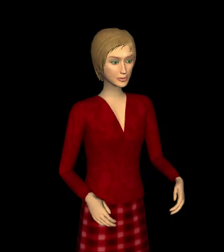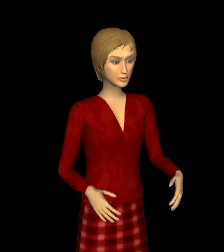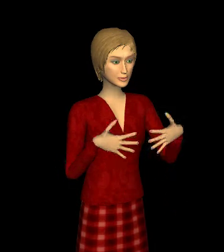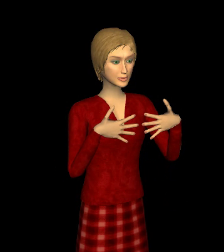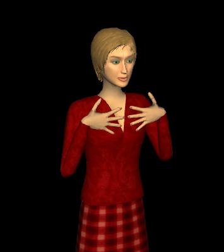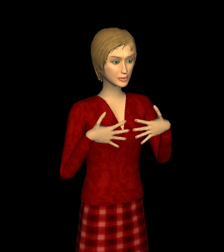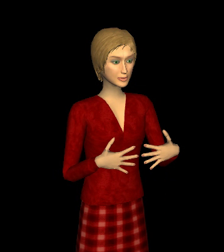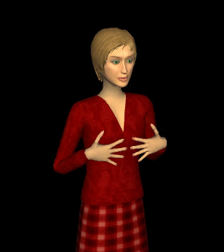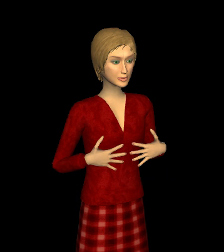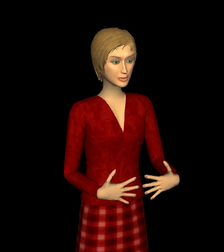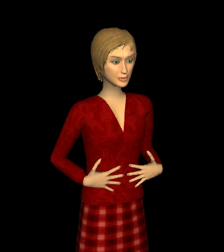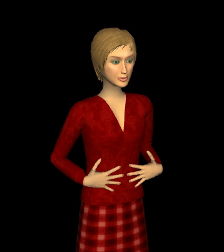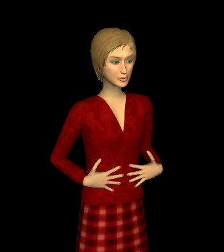جسم